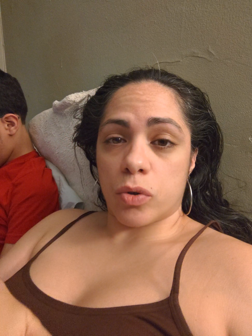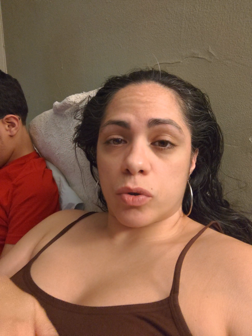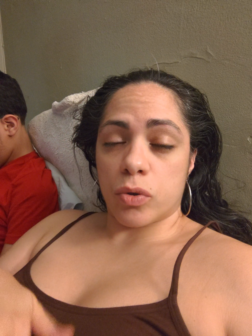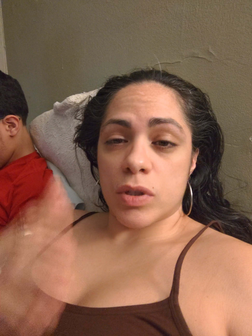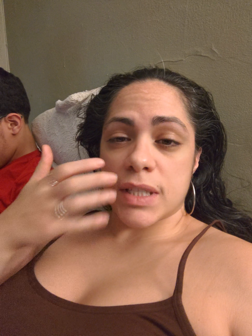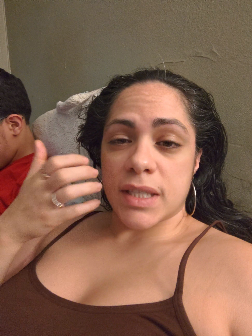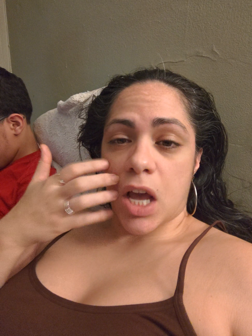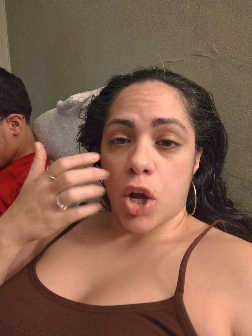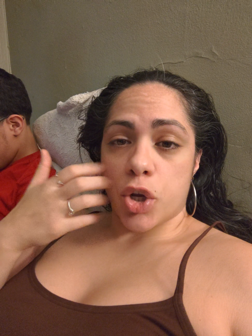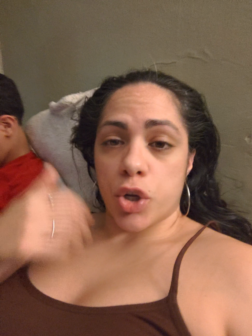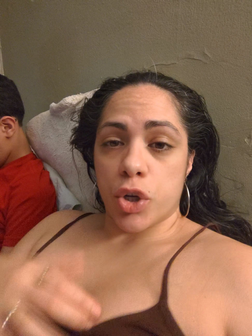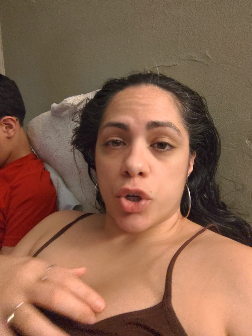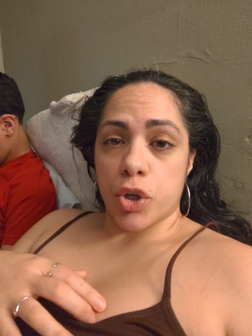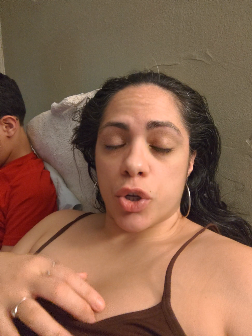tiger